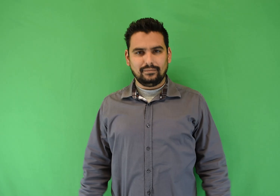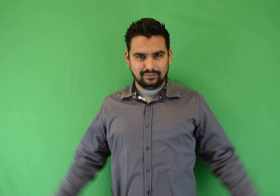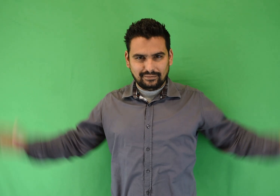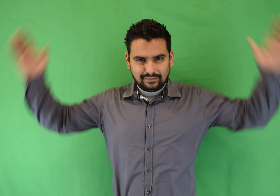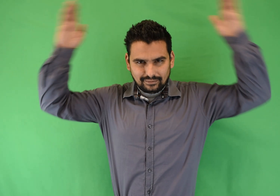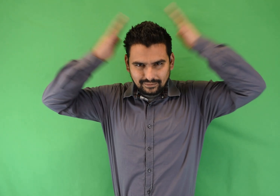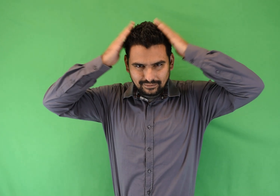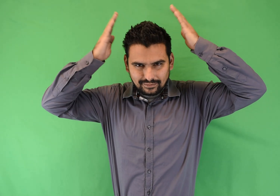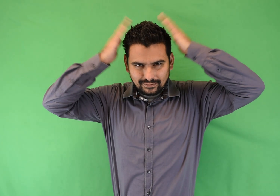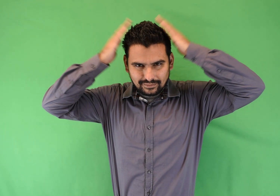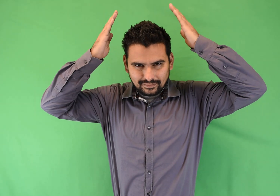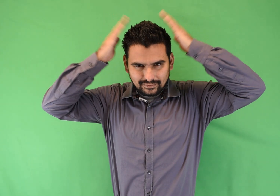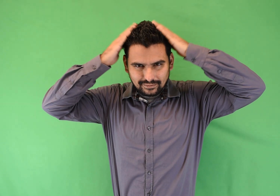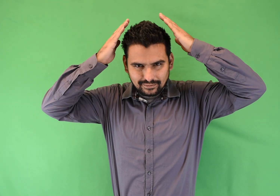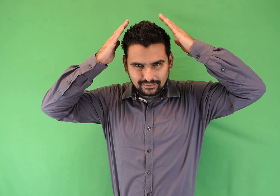cabeza